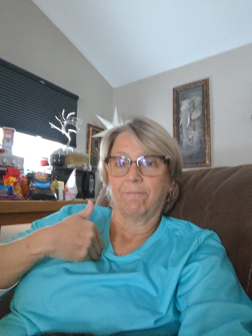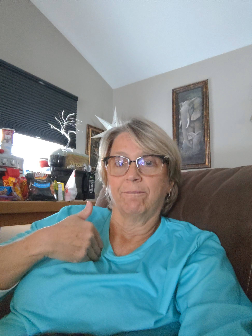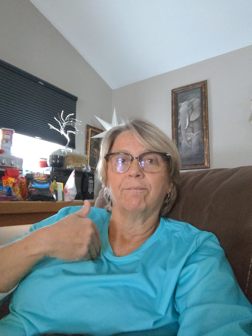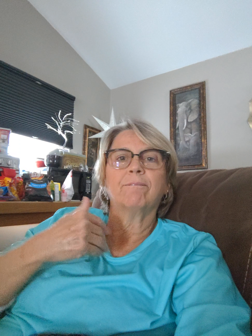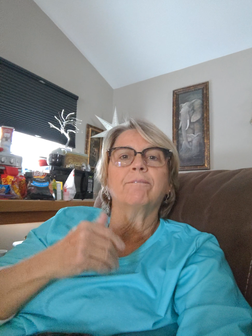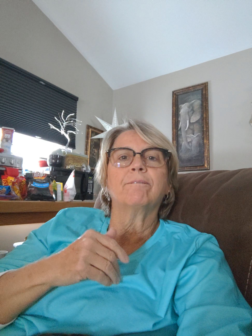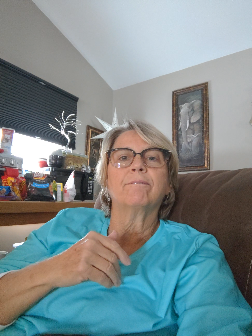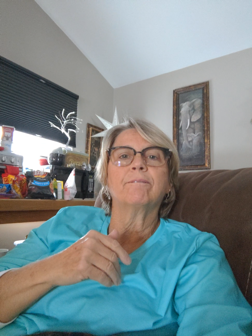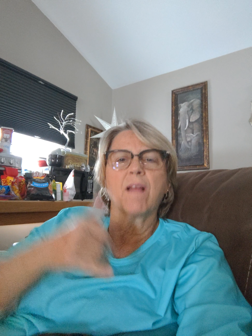have